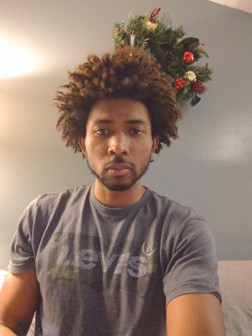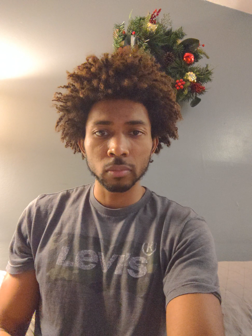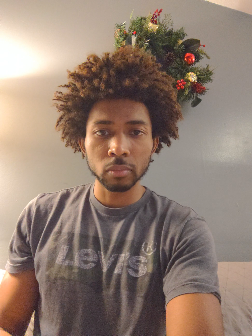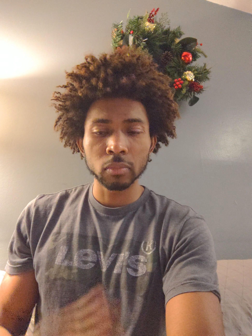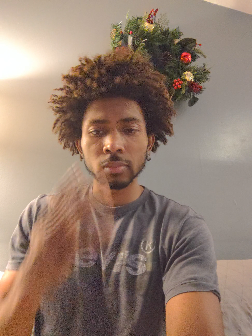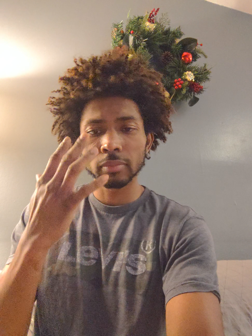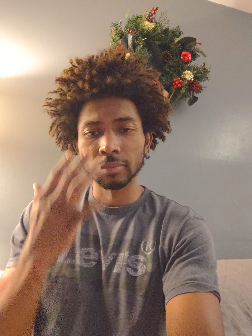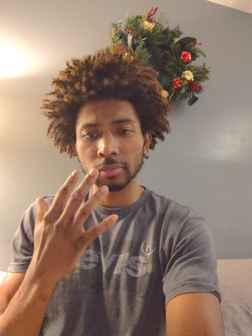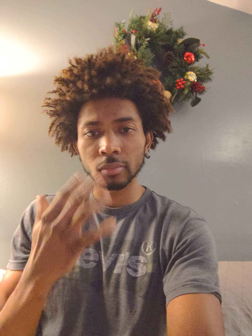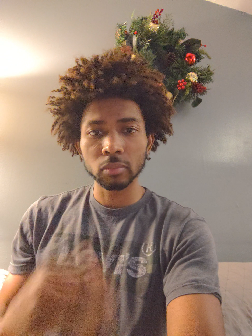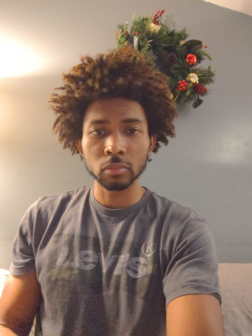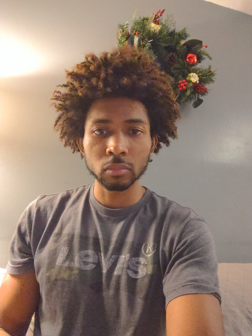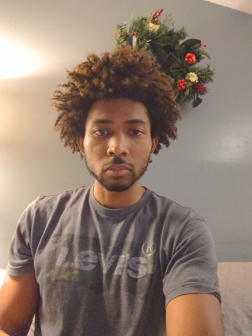sad